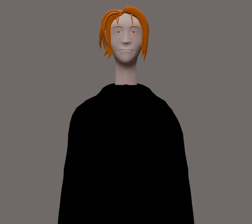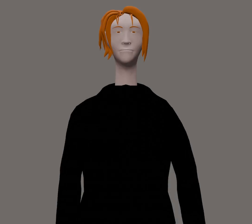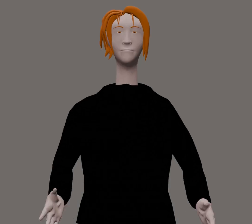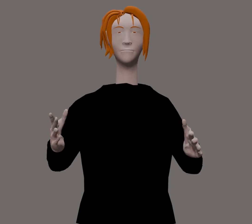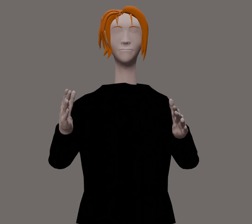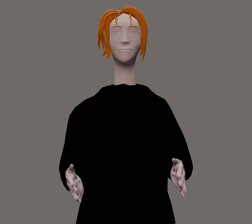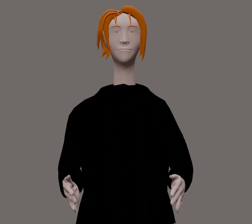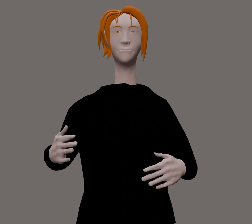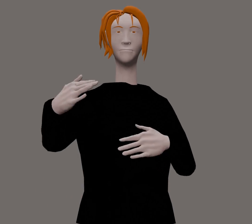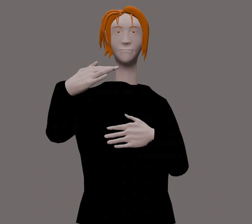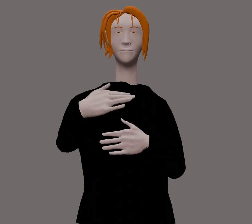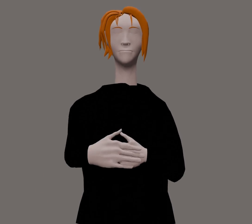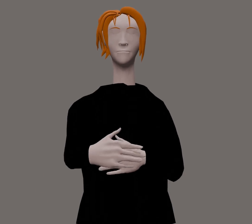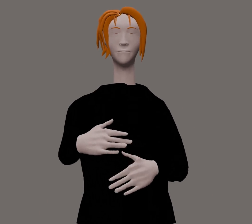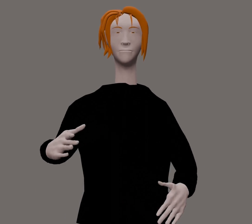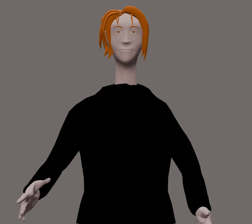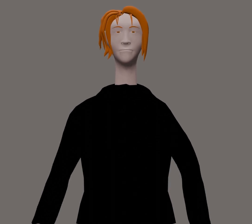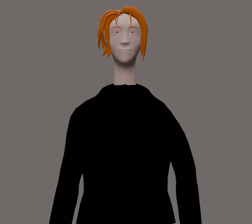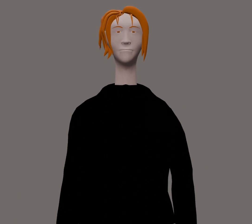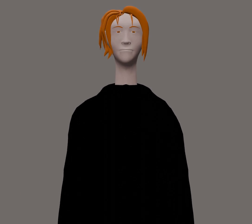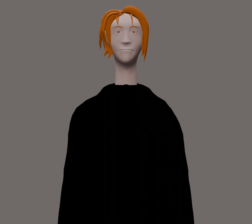Box